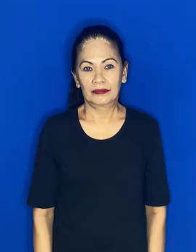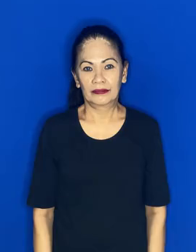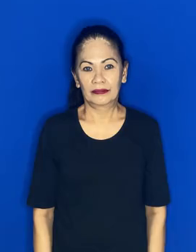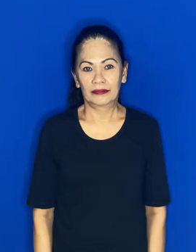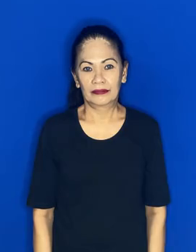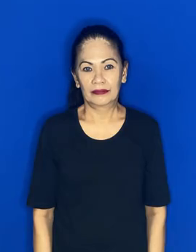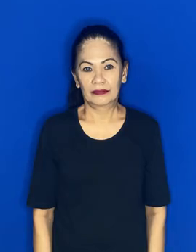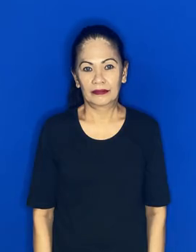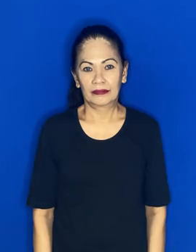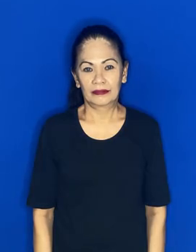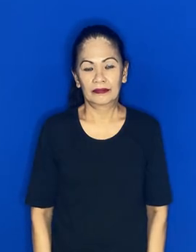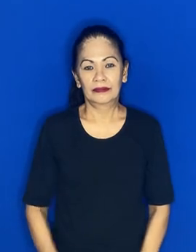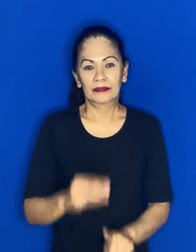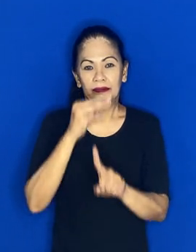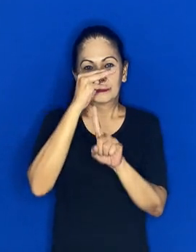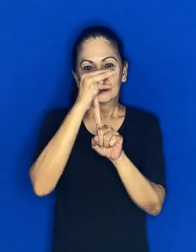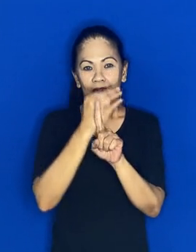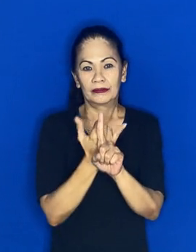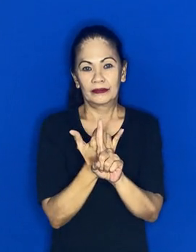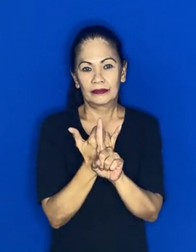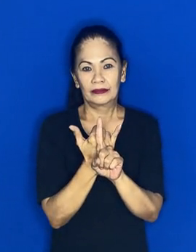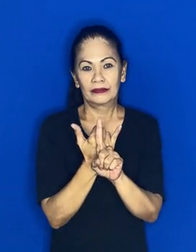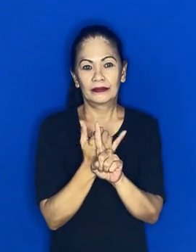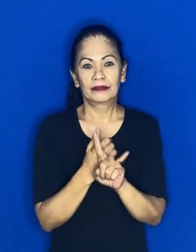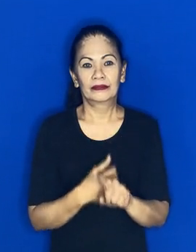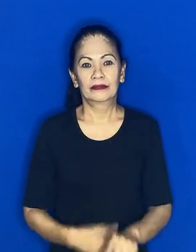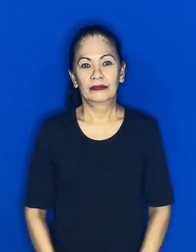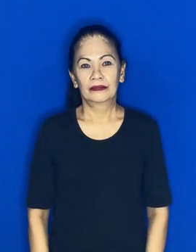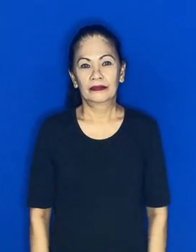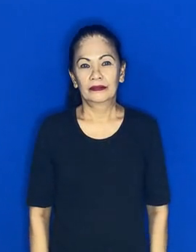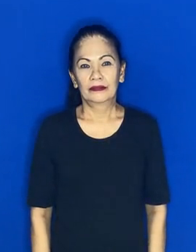may